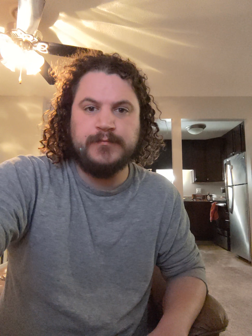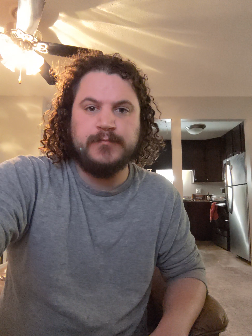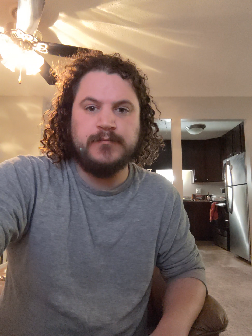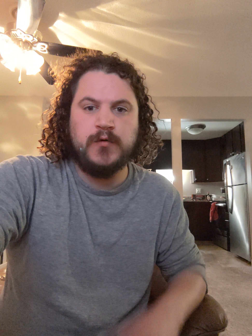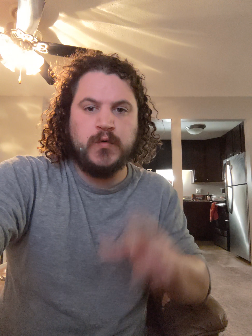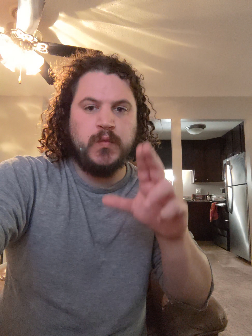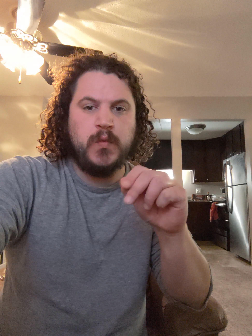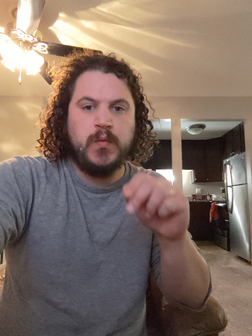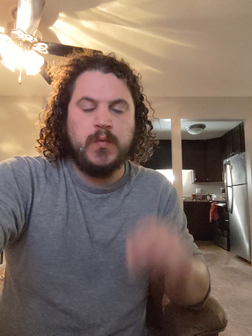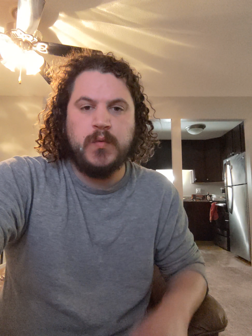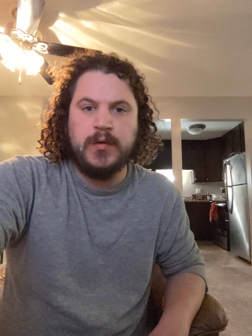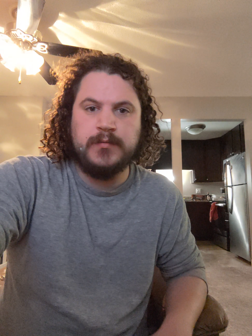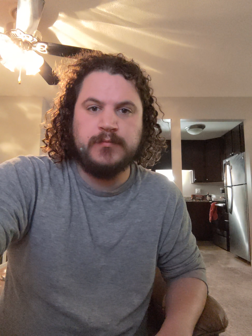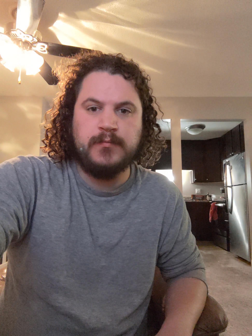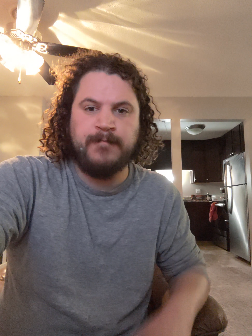no